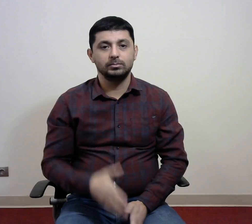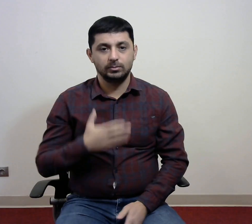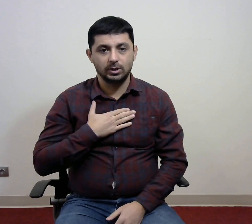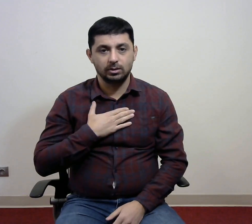mən